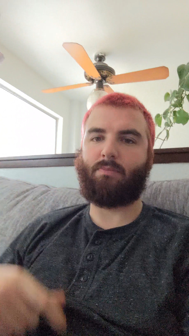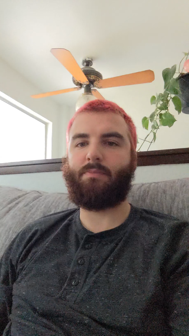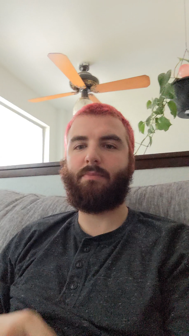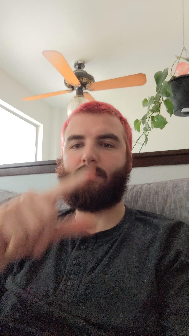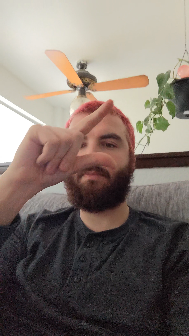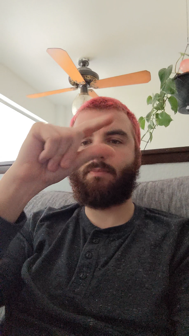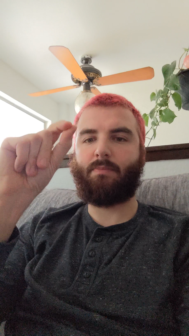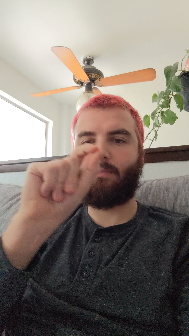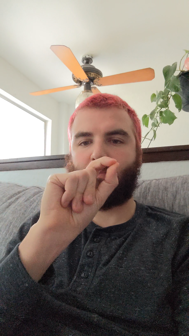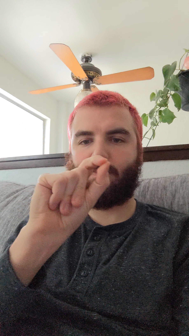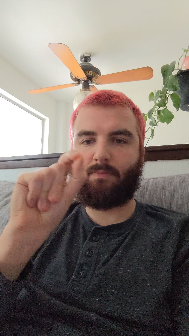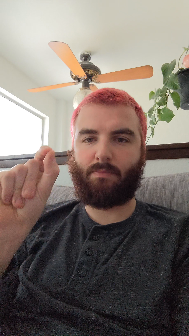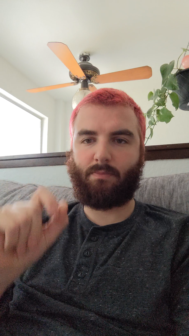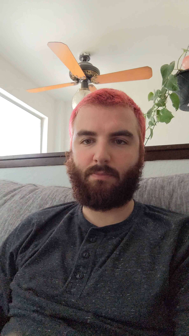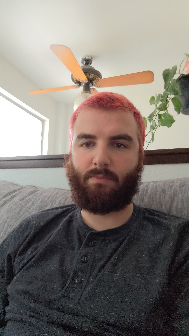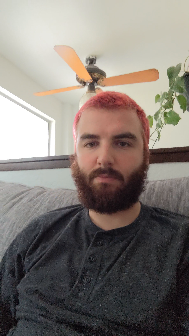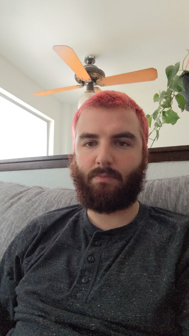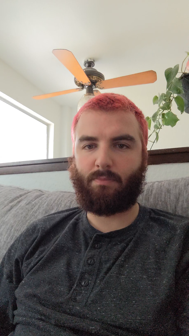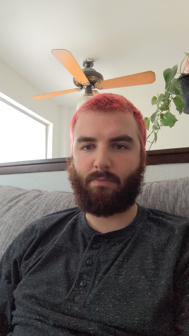peas